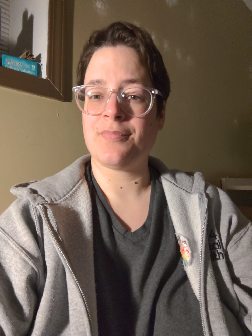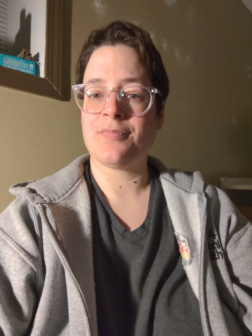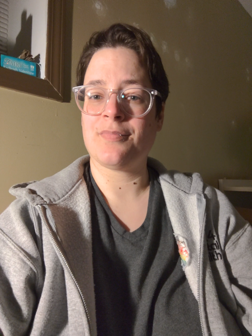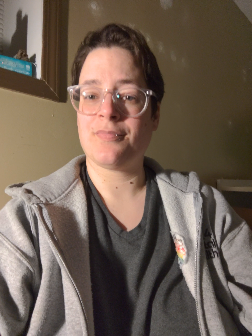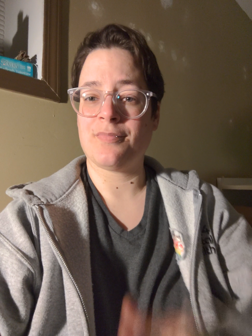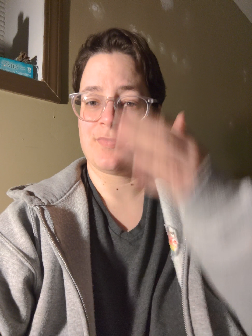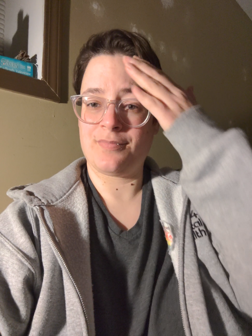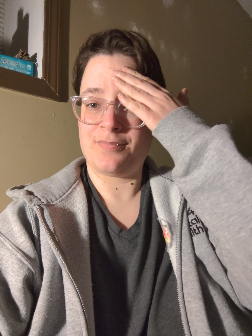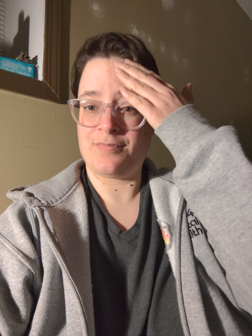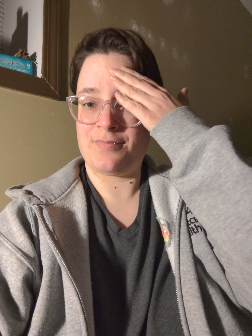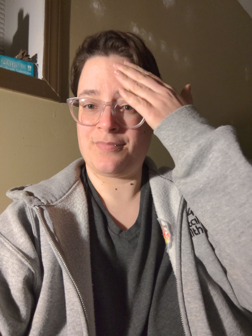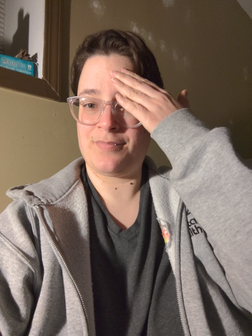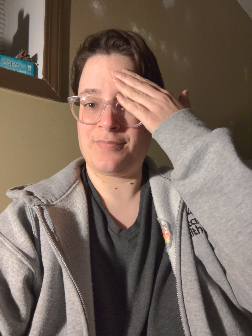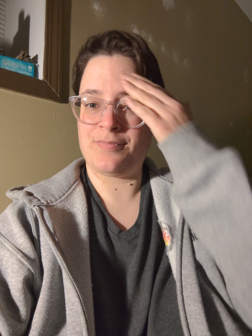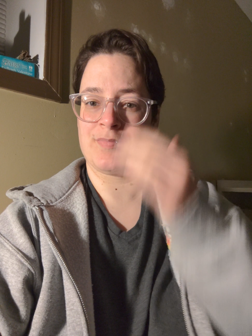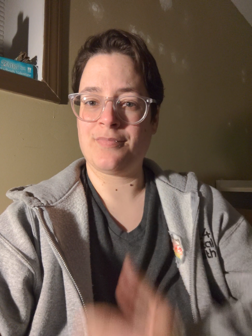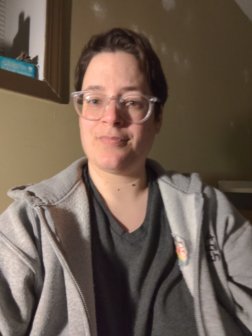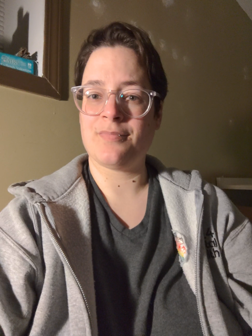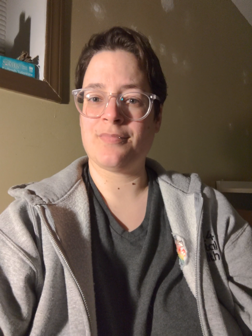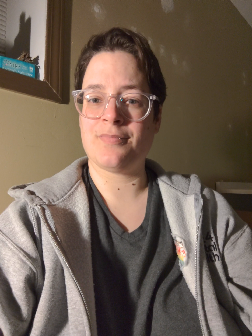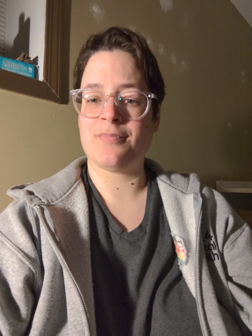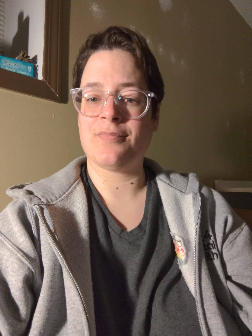hat